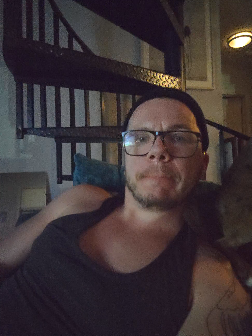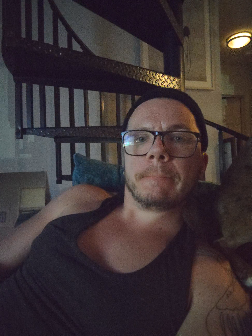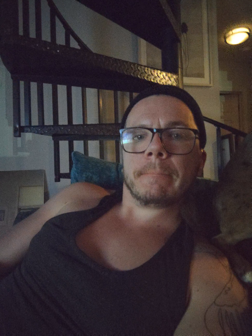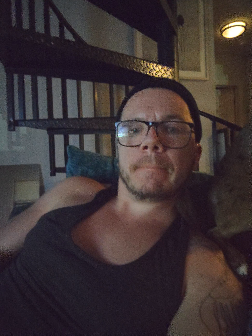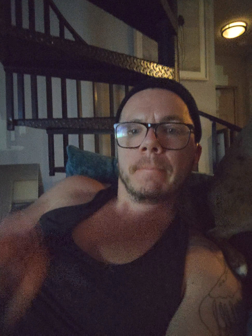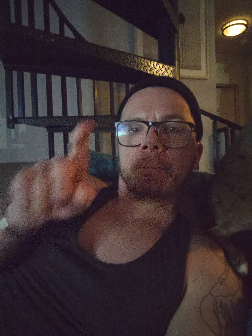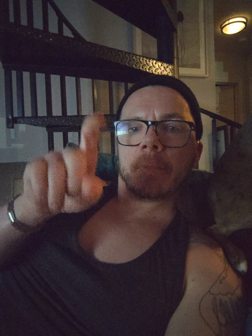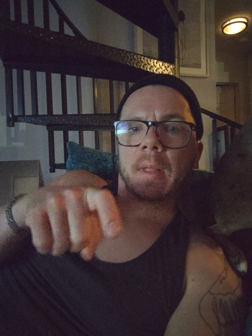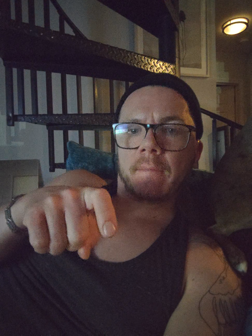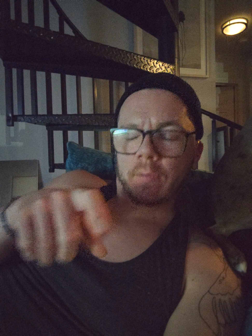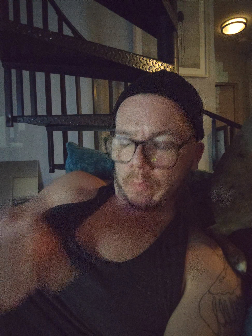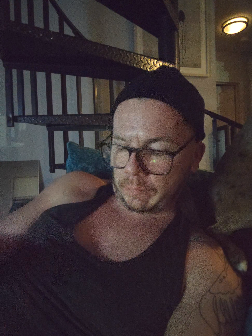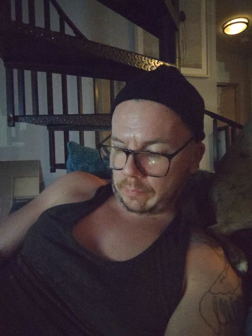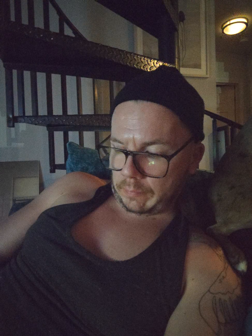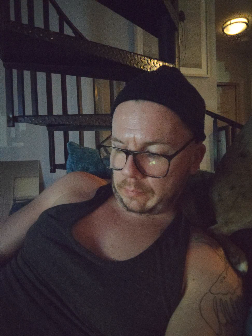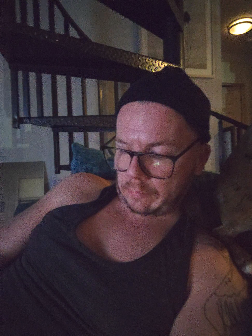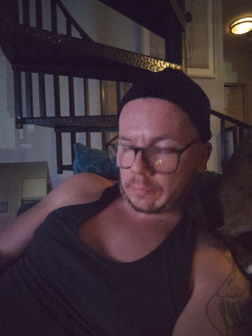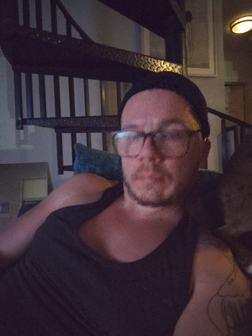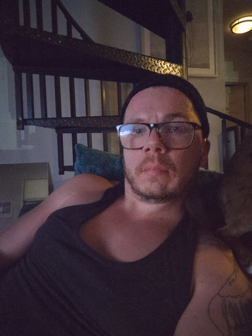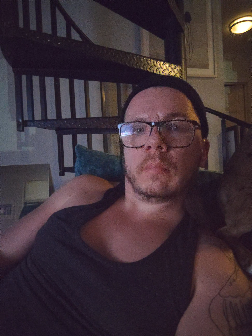have to